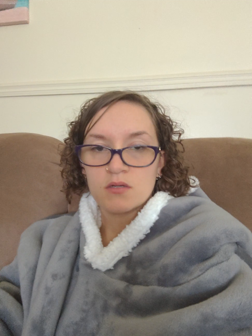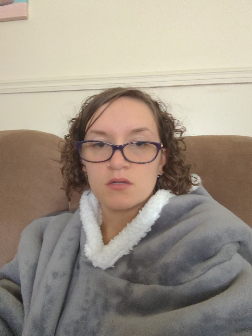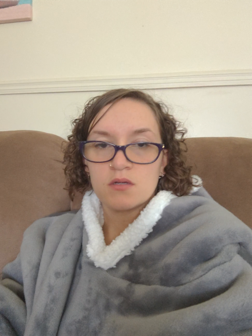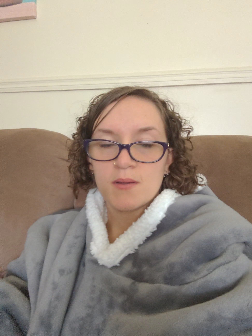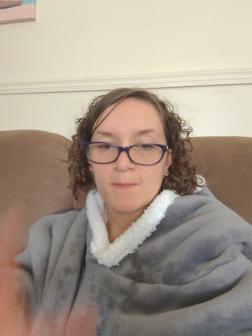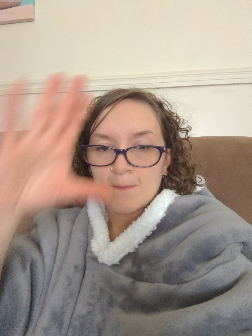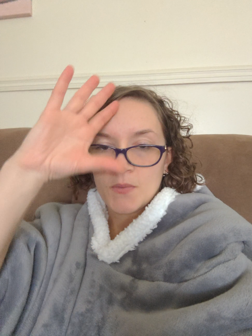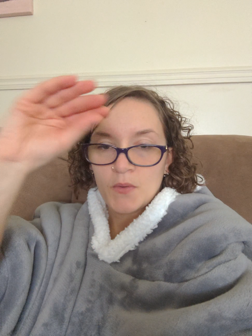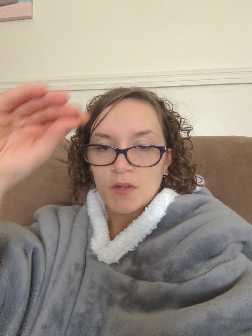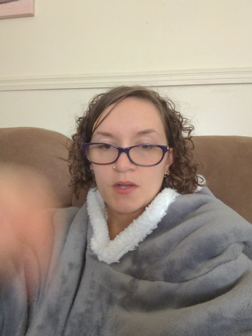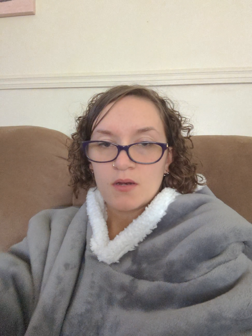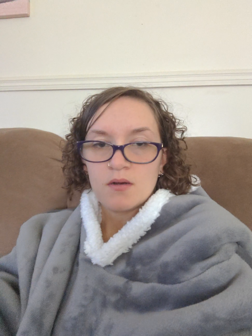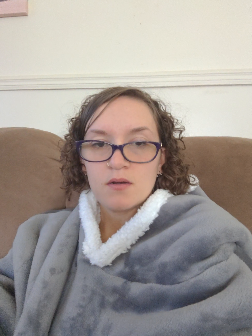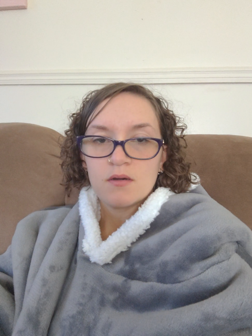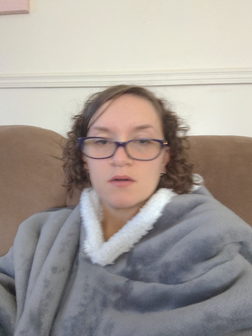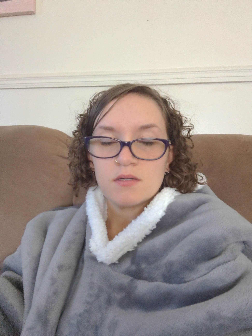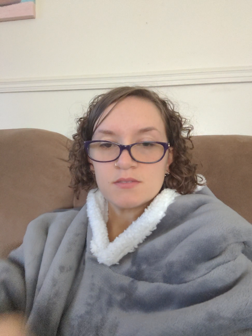boy